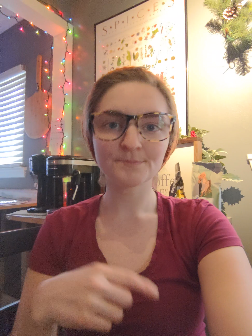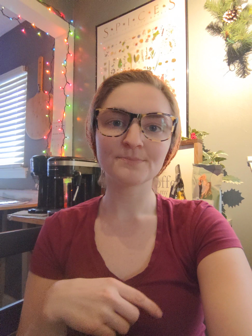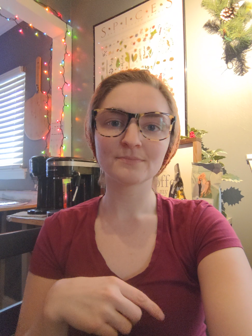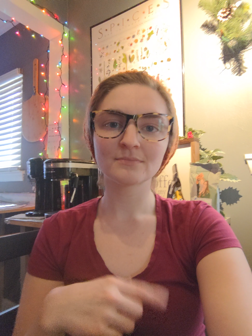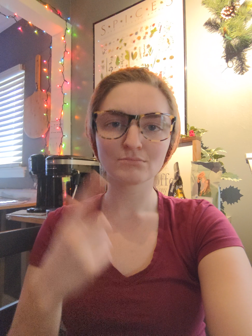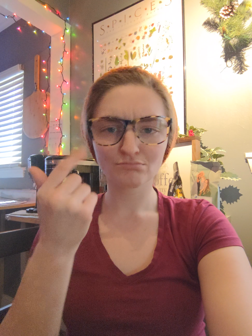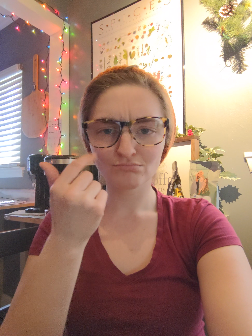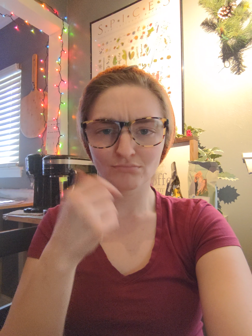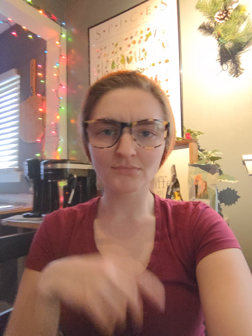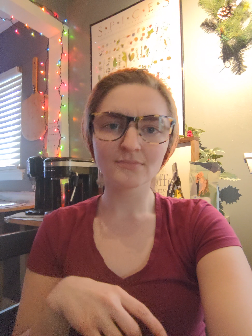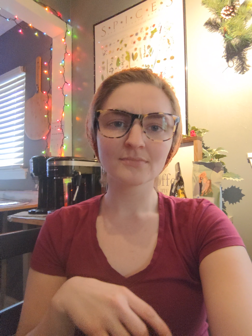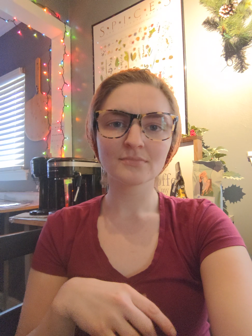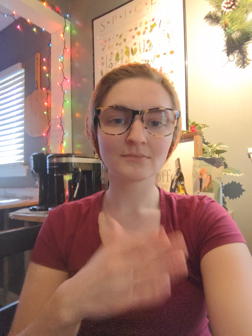cry